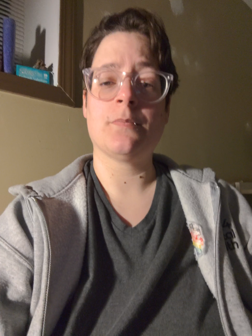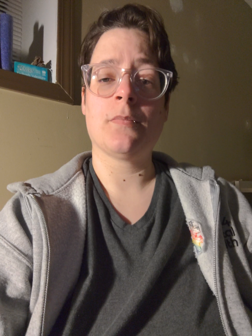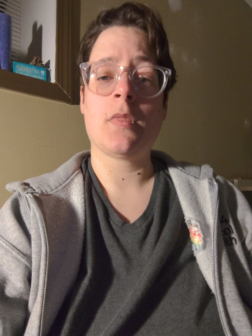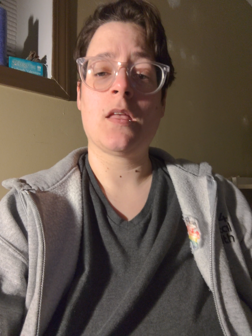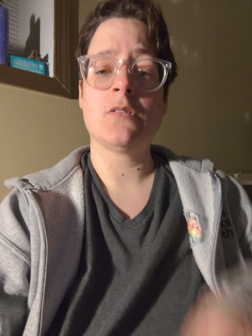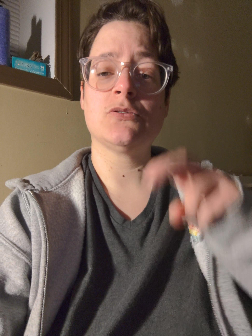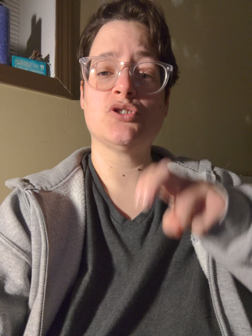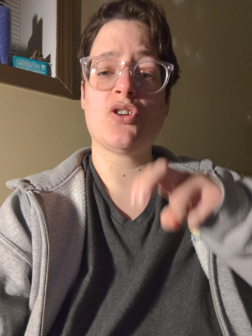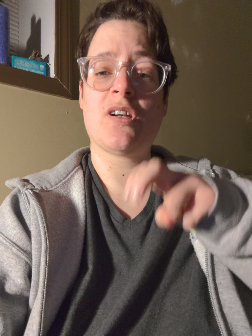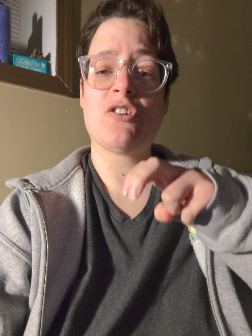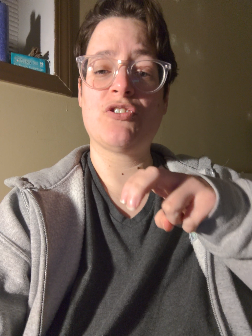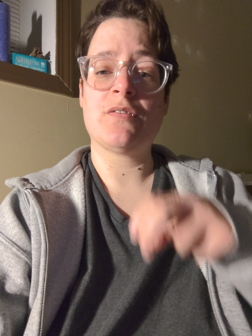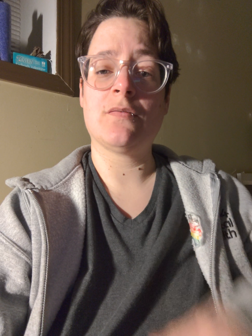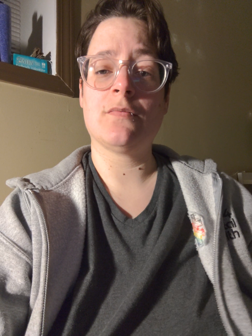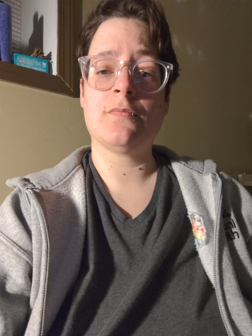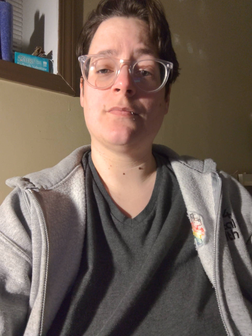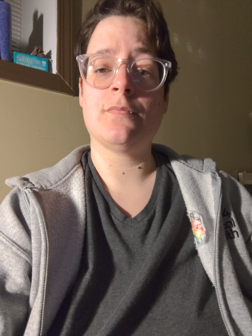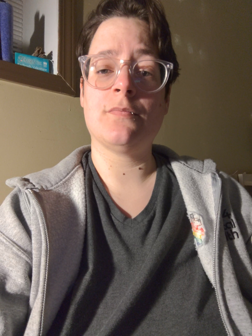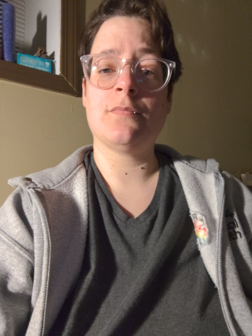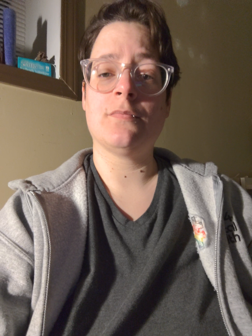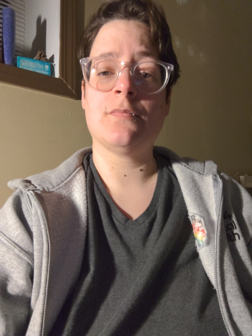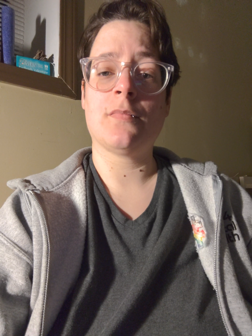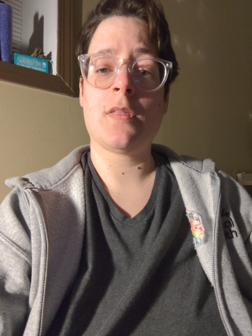chair